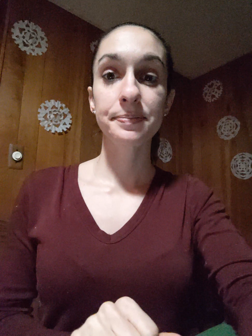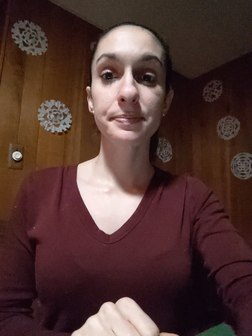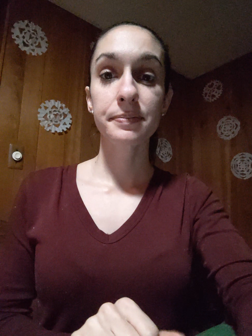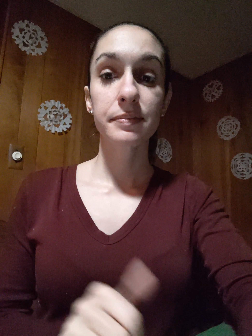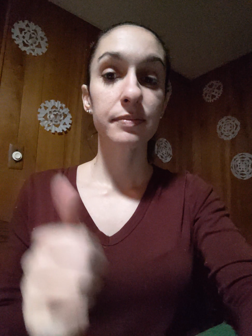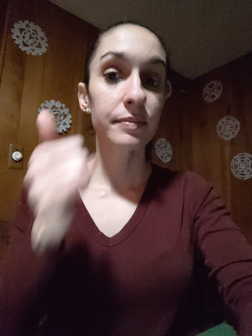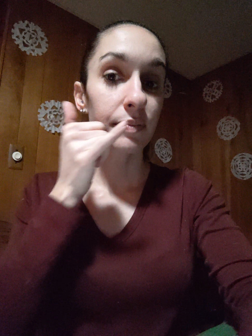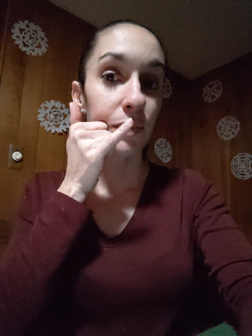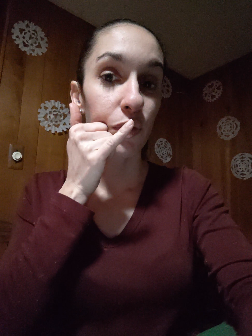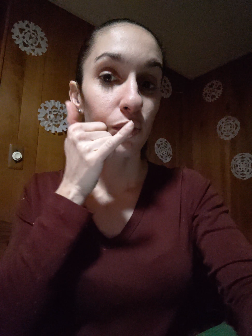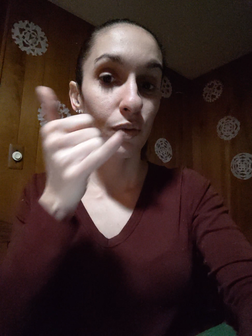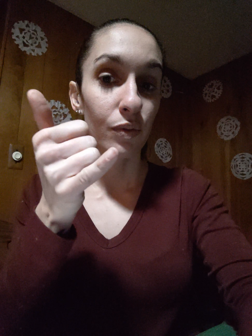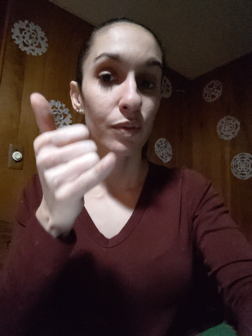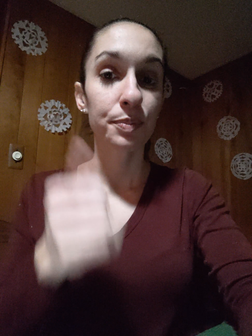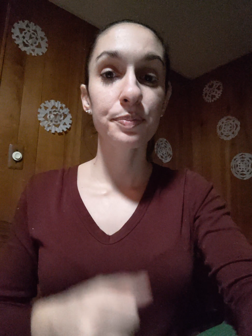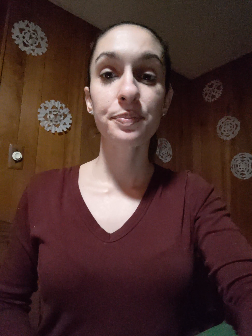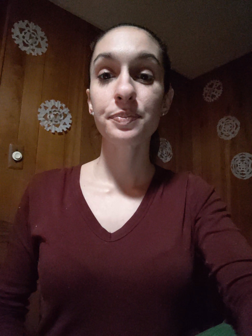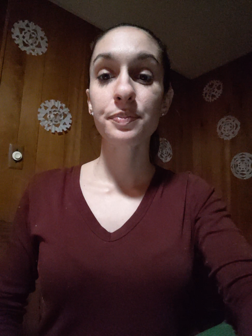call on the phone